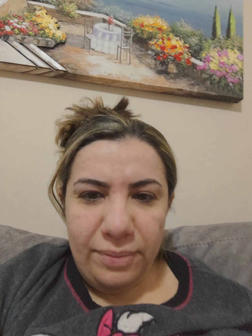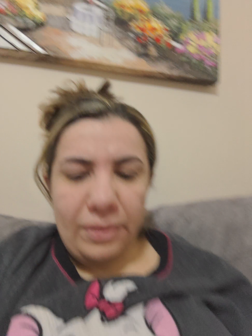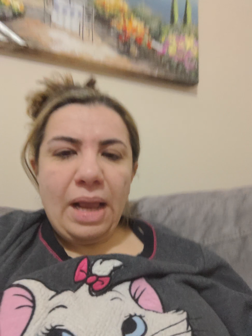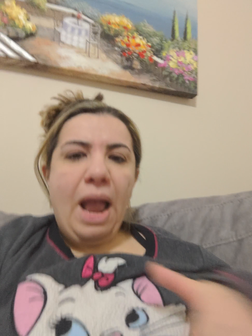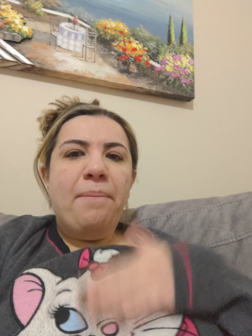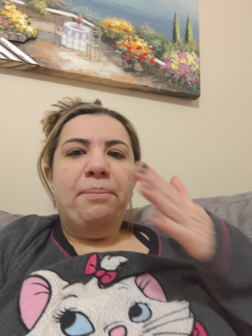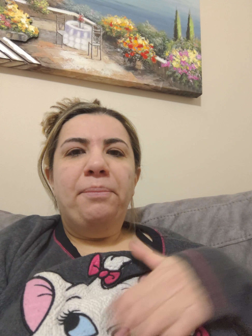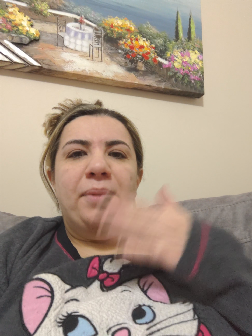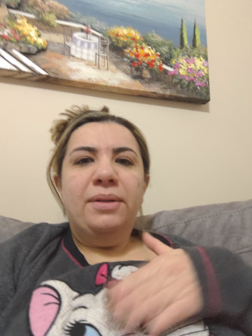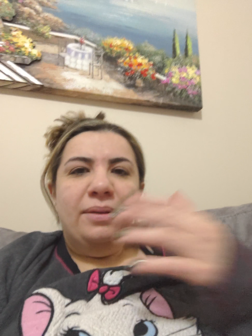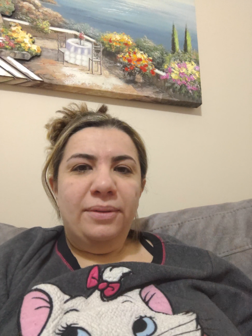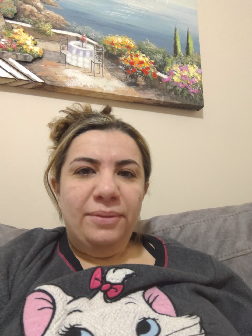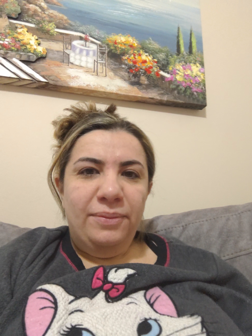happy